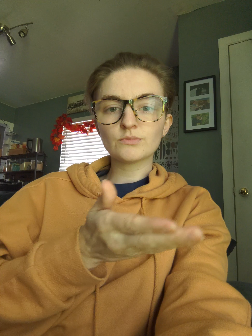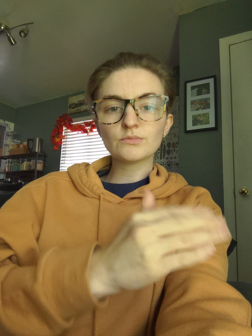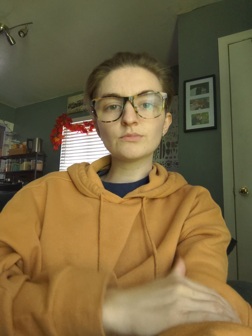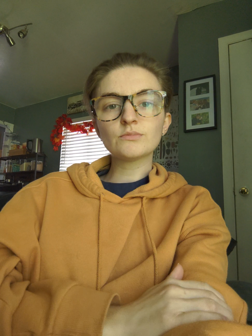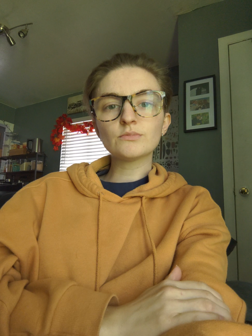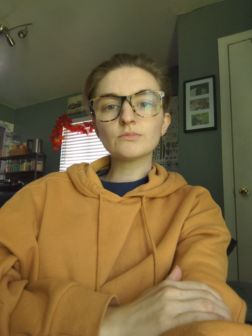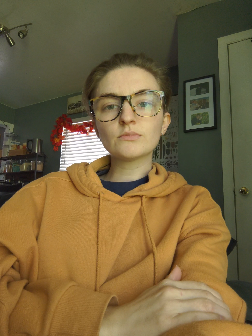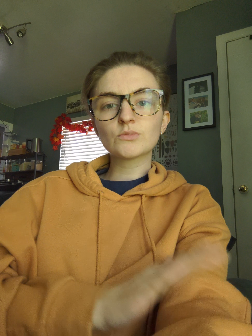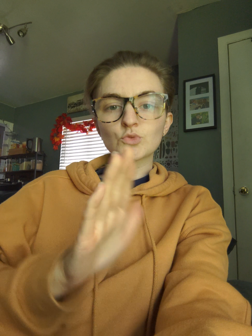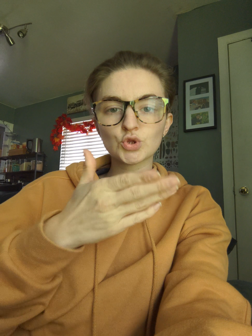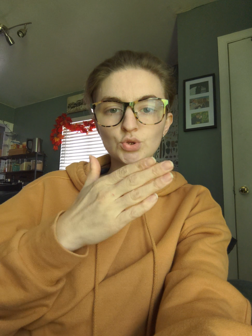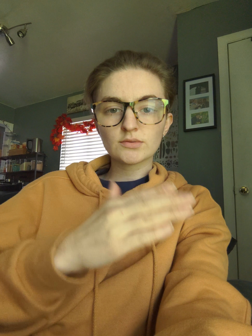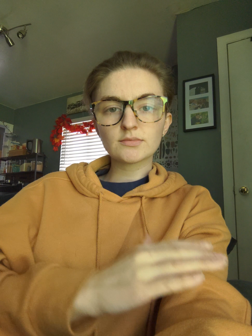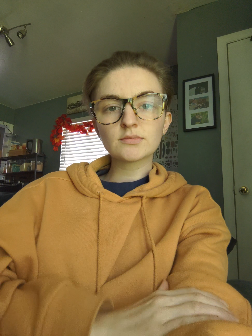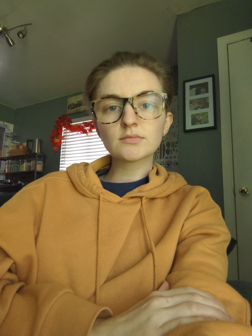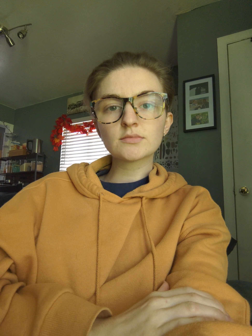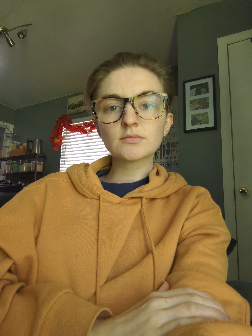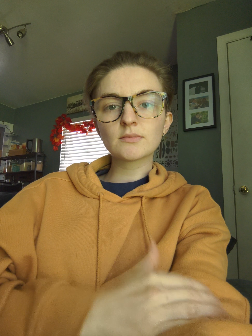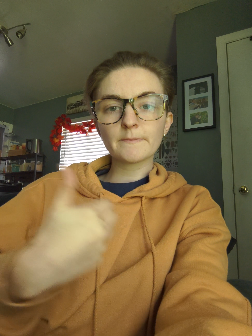share